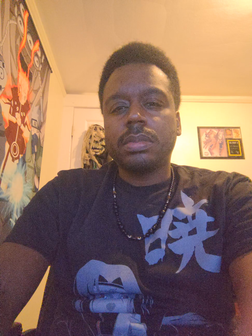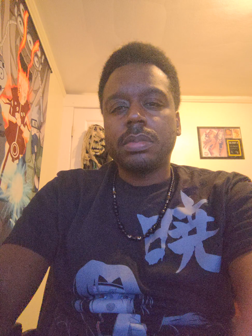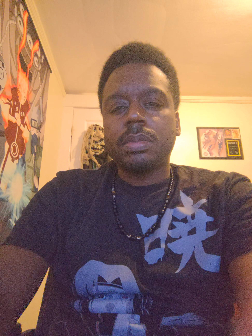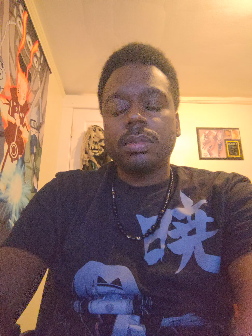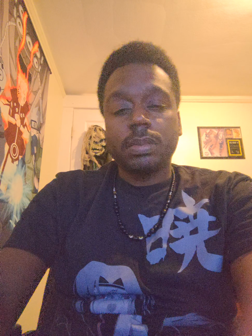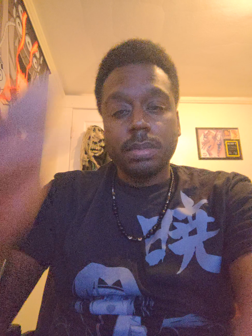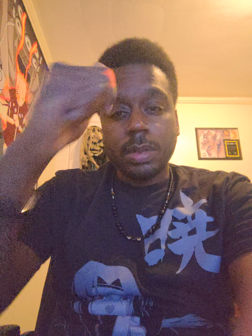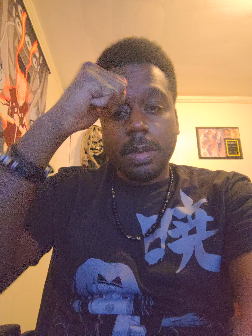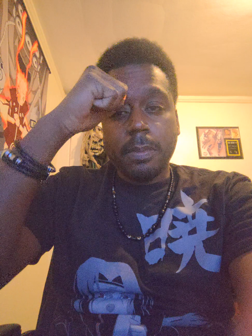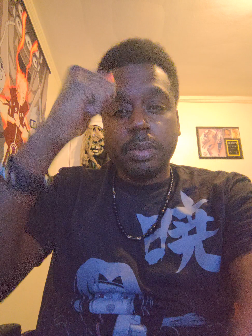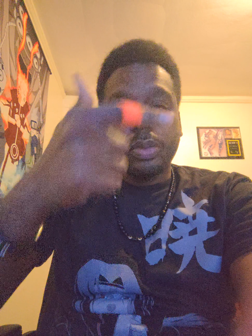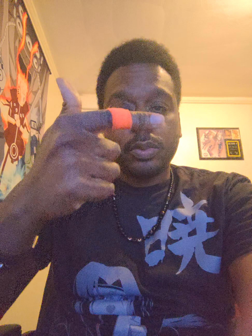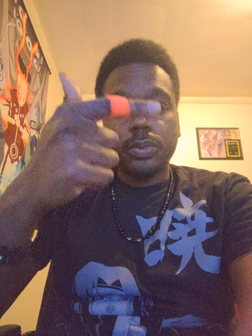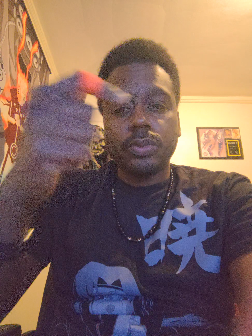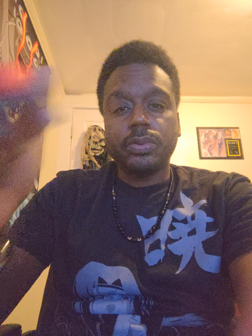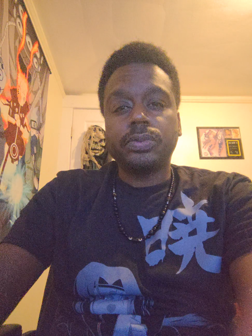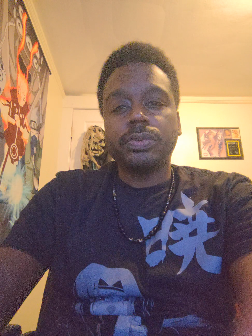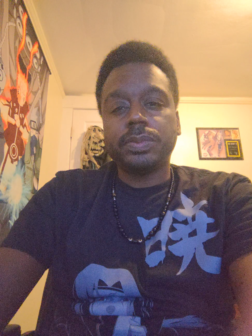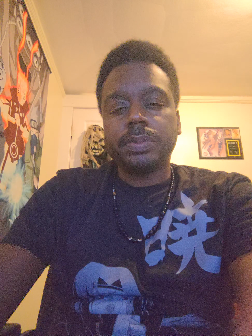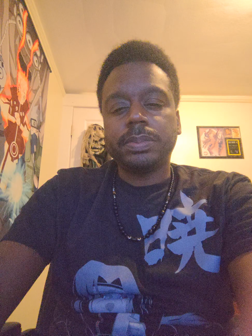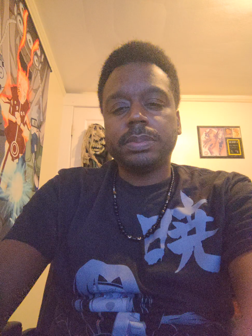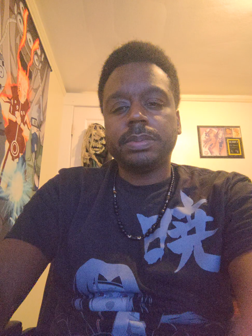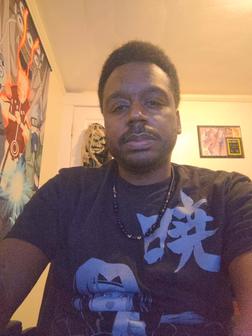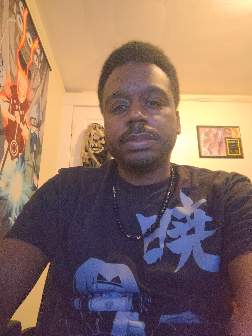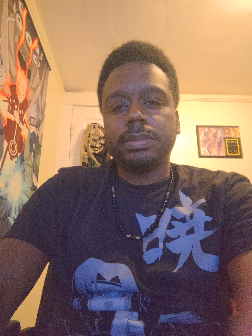brother